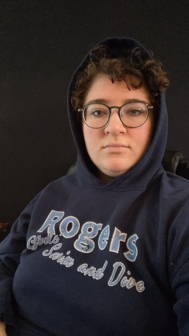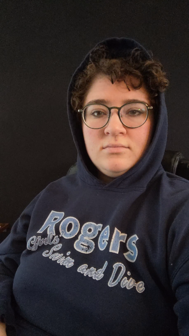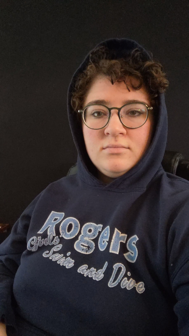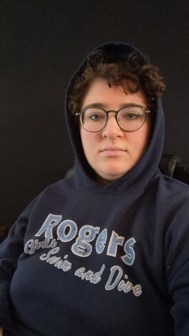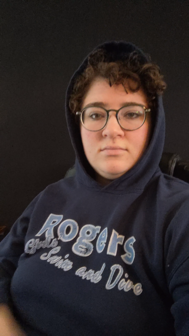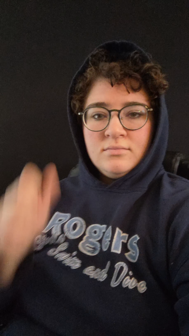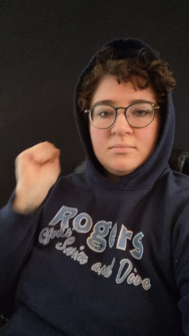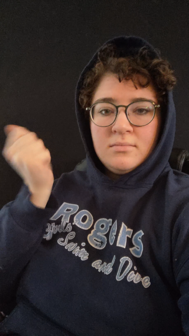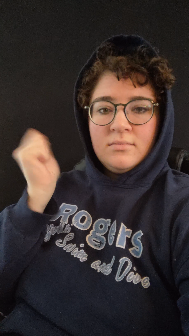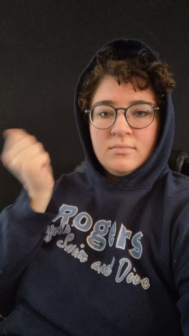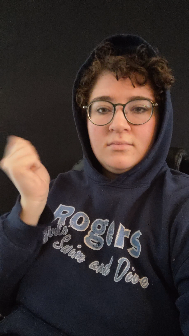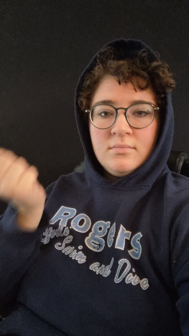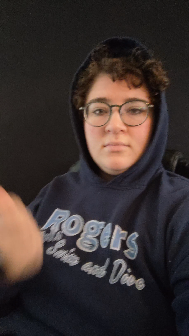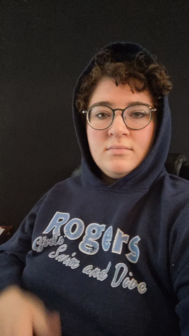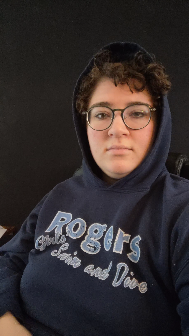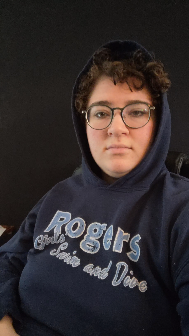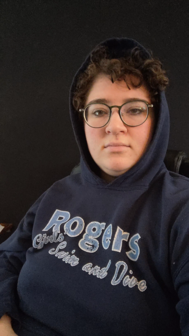bat